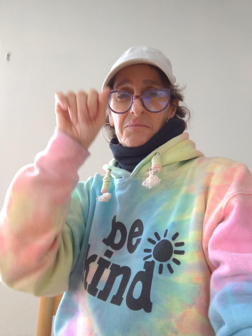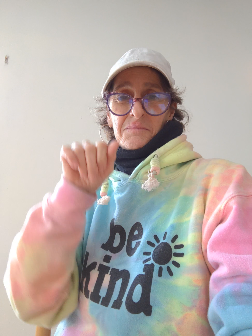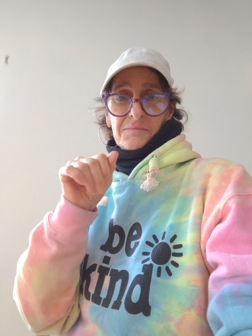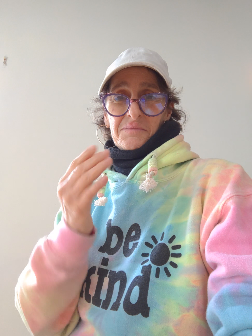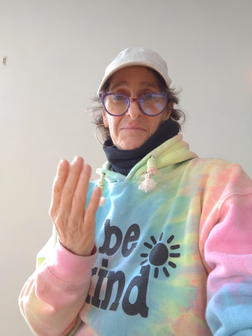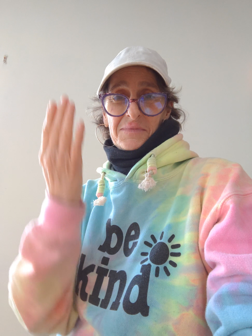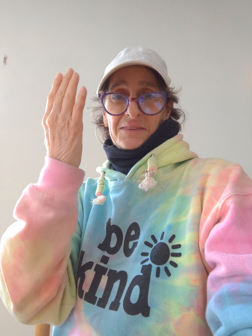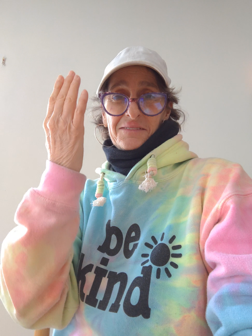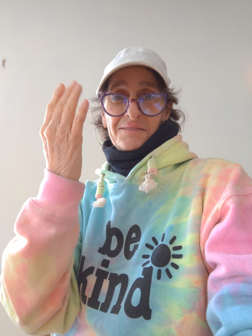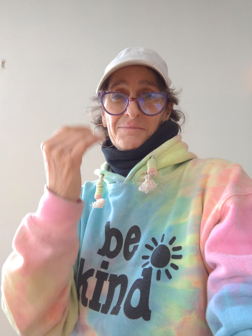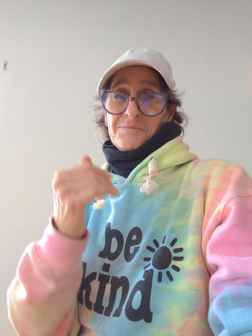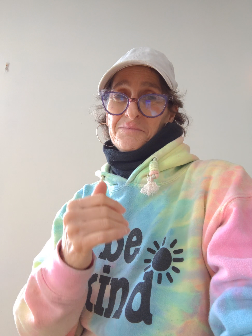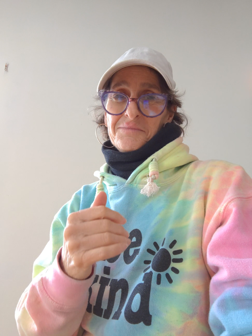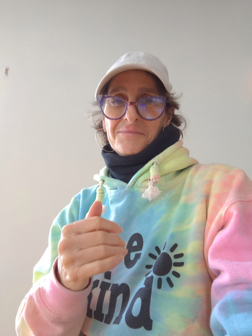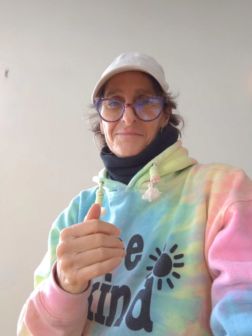mitten